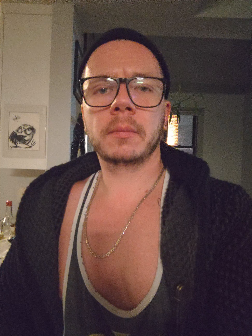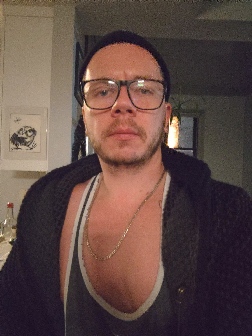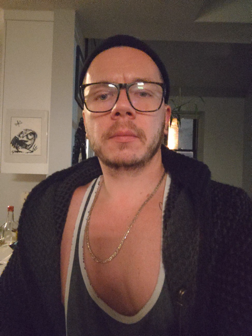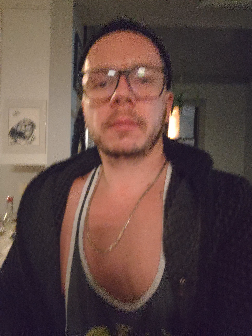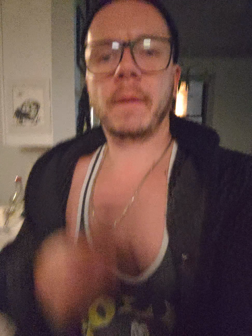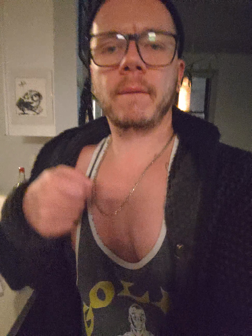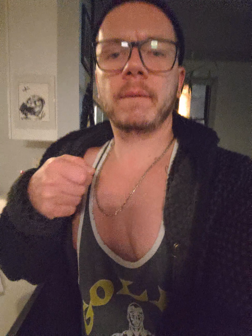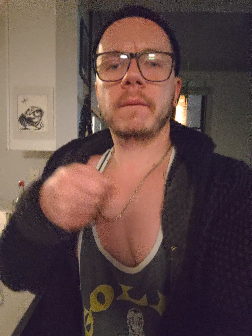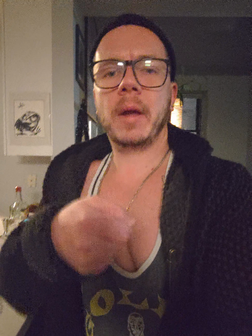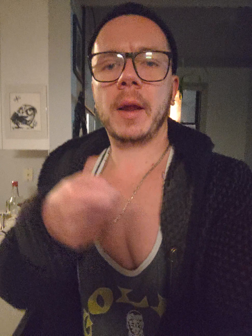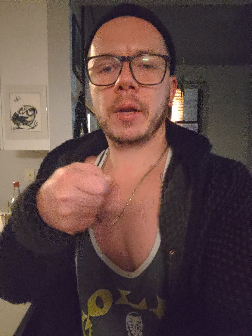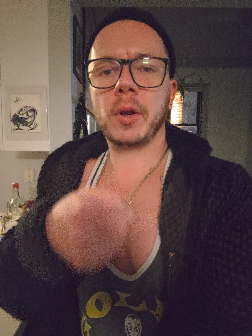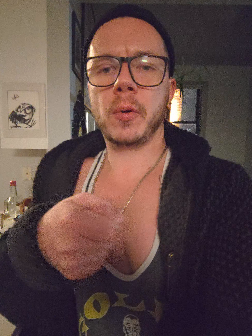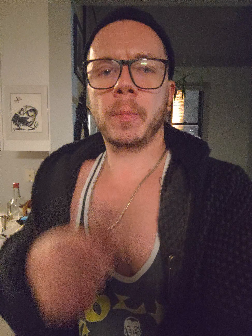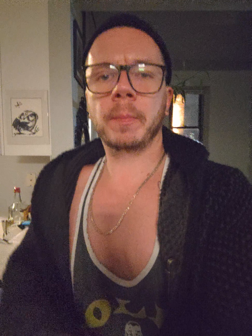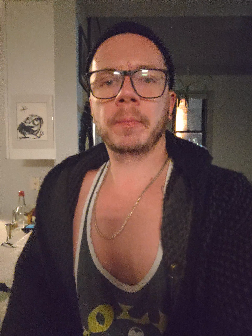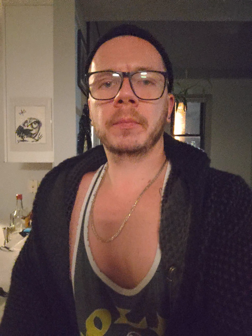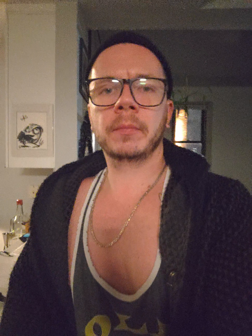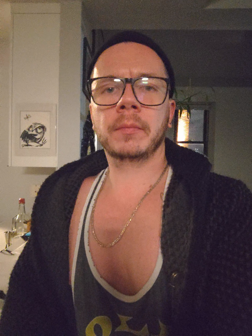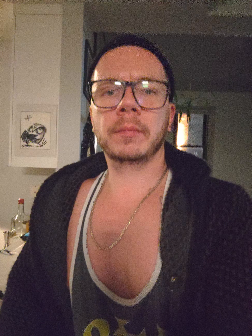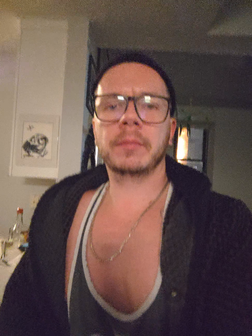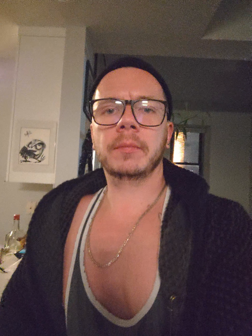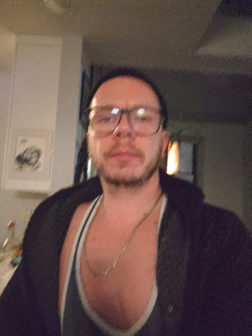vacuum